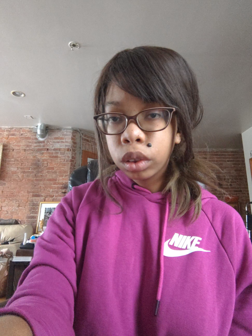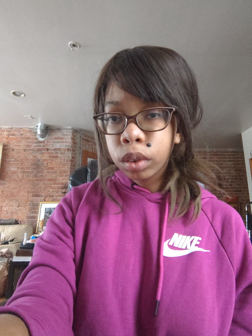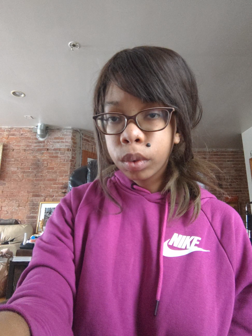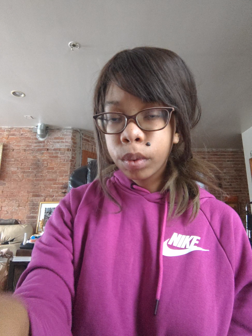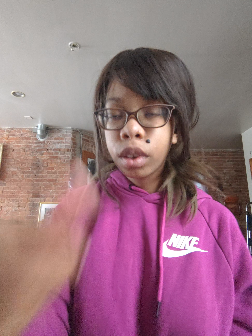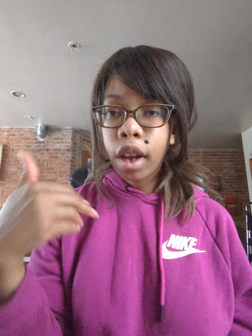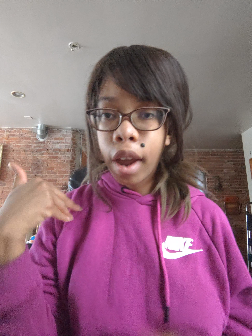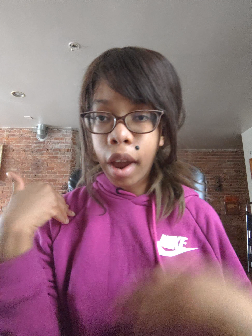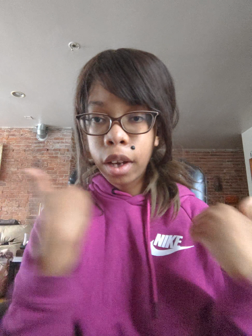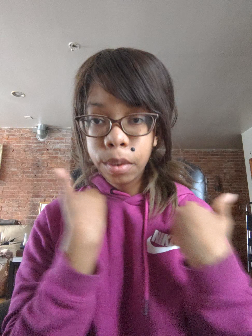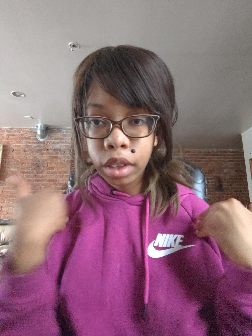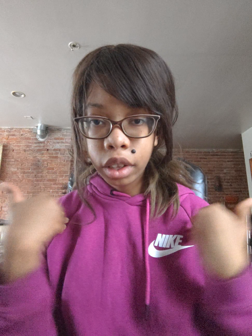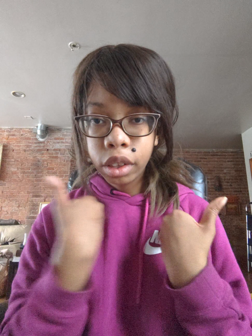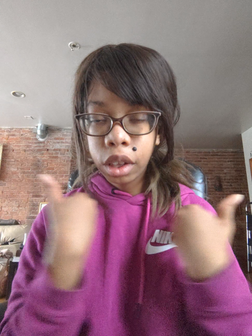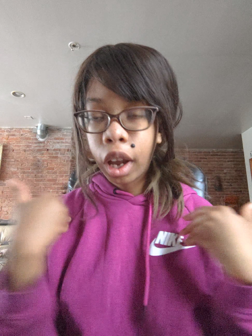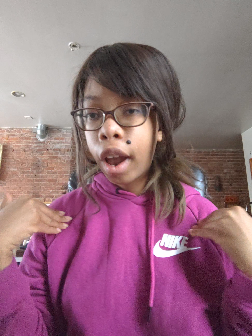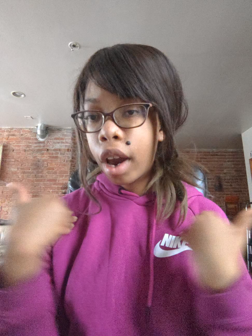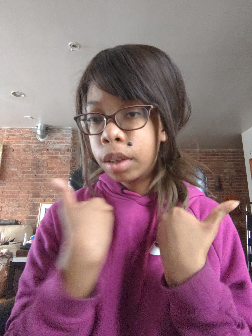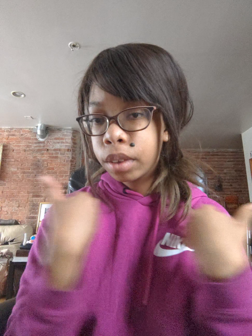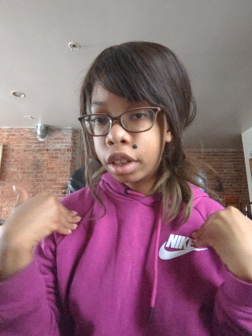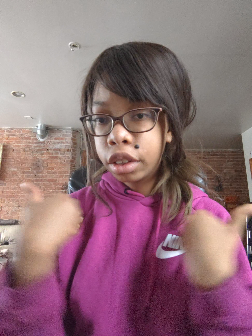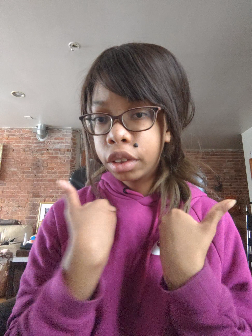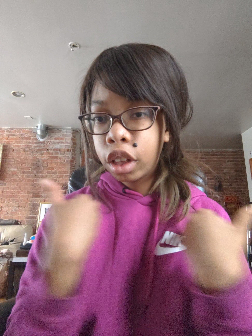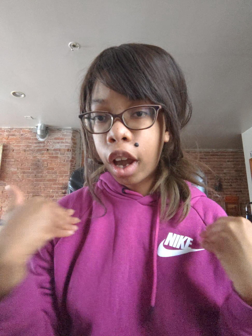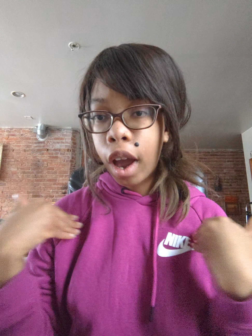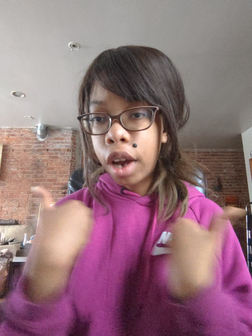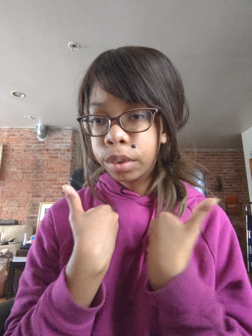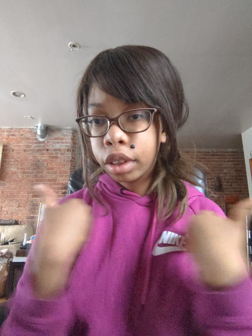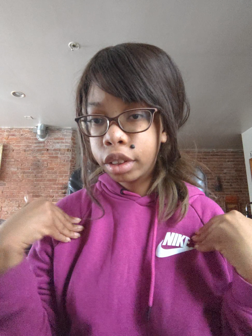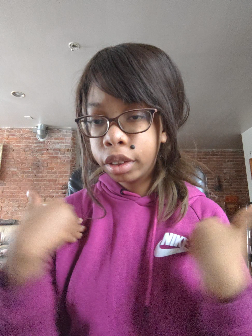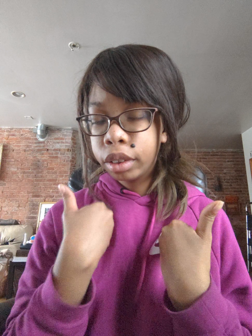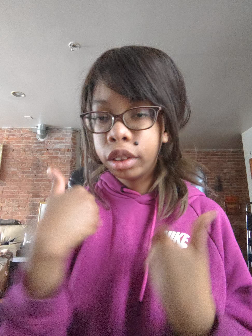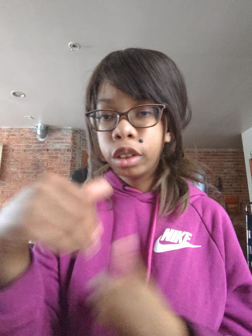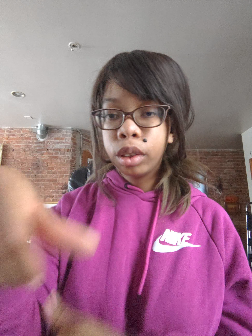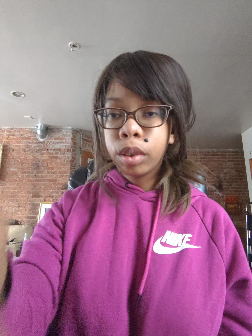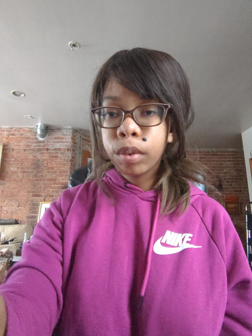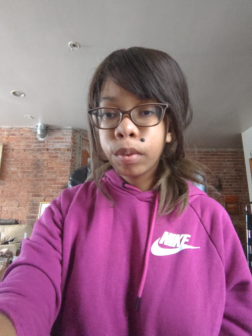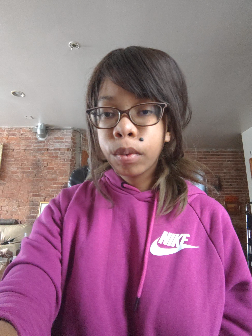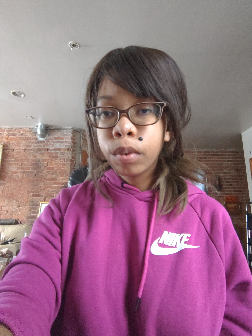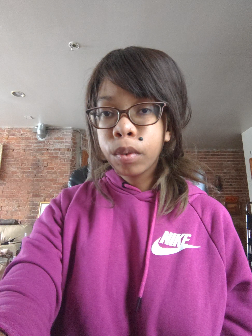animal